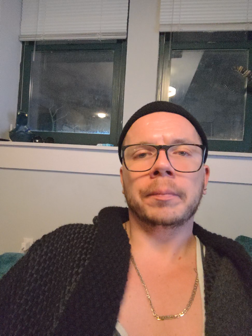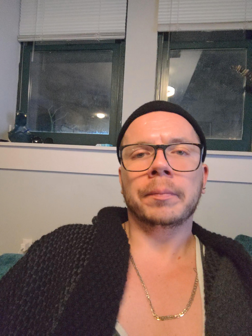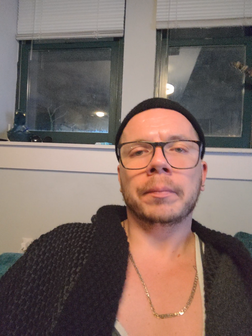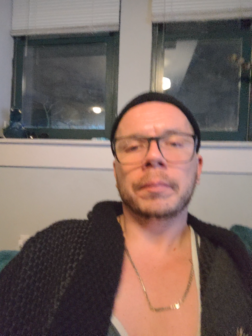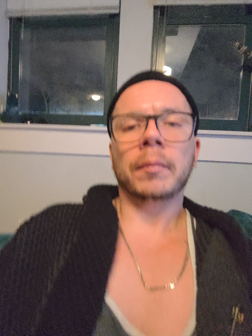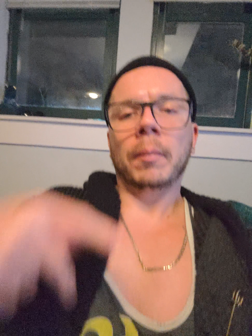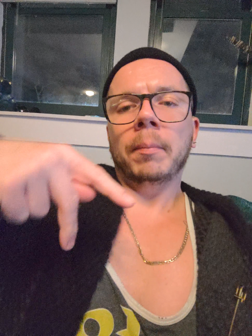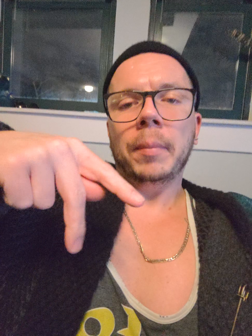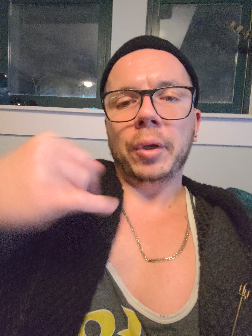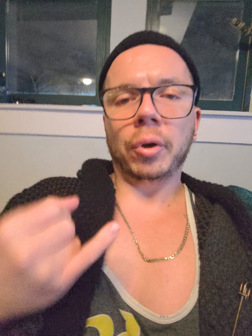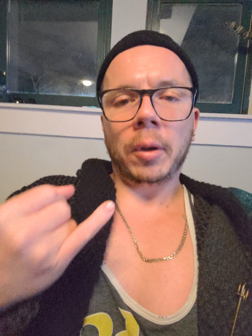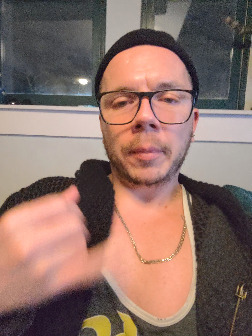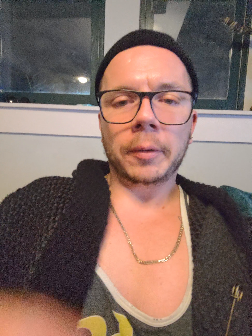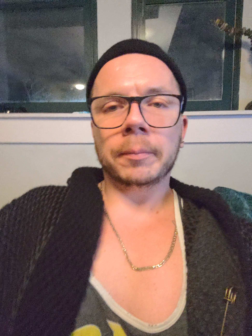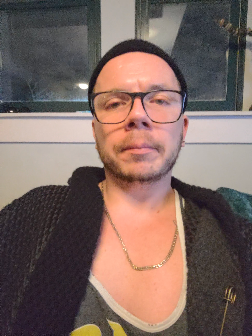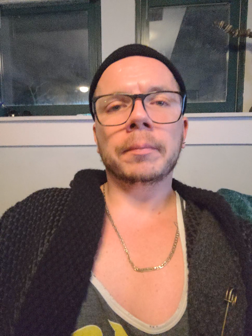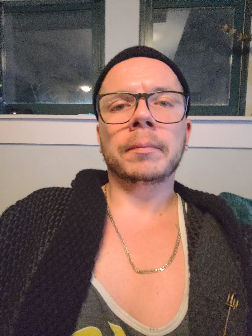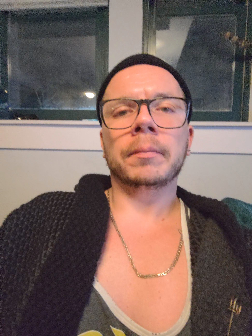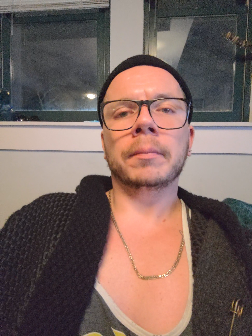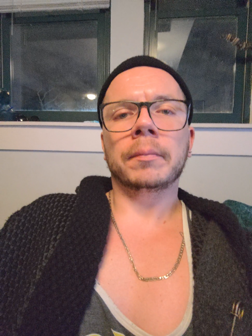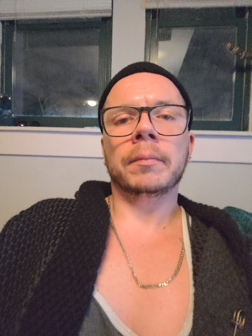pajamas